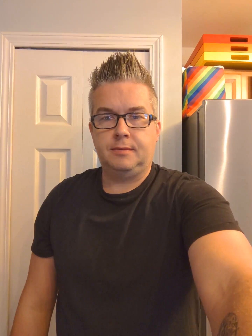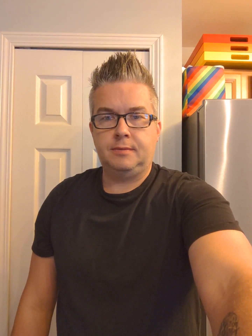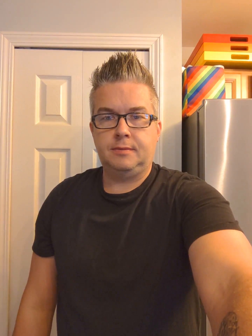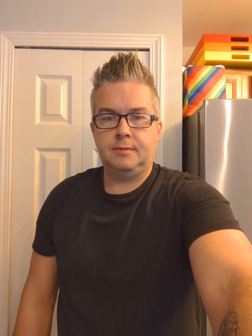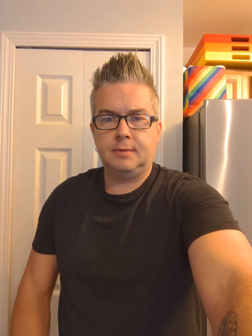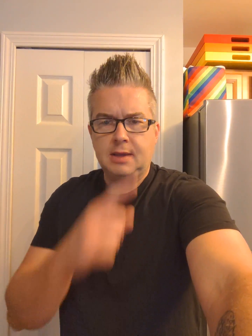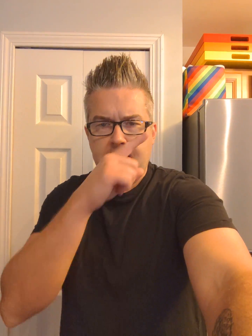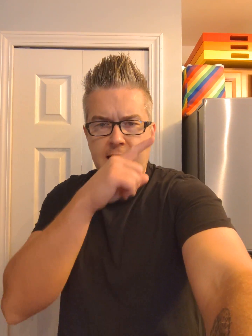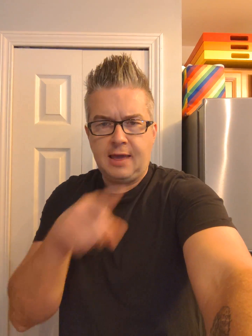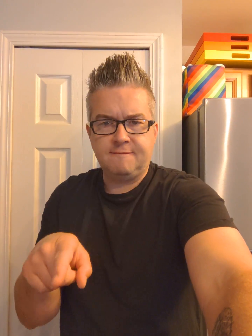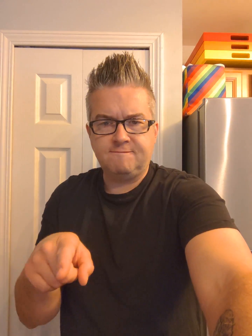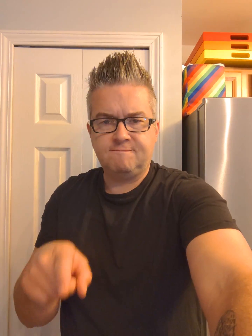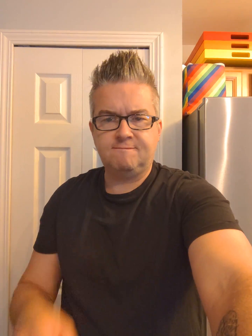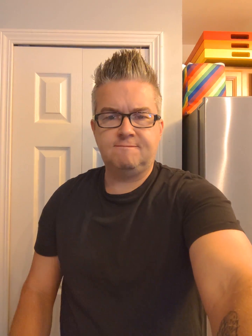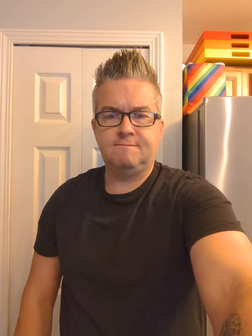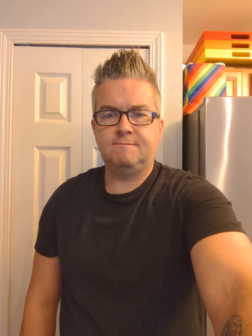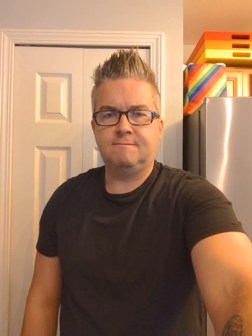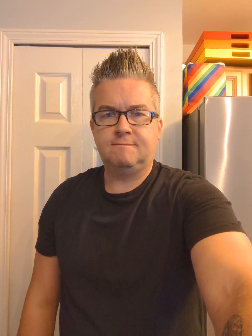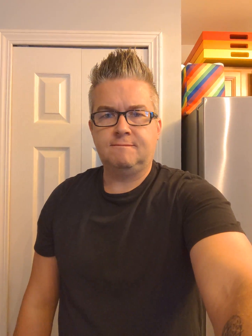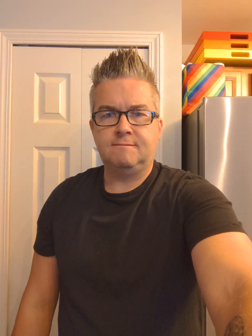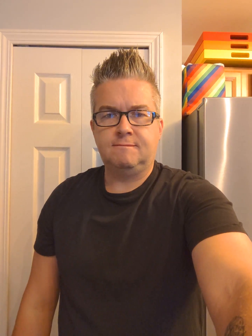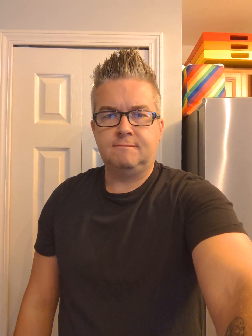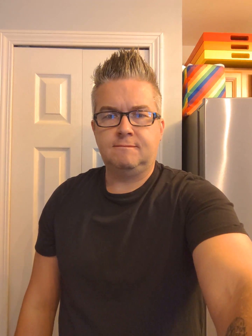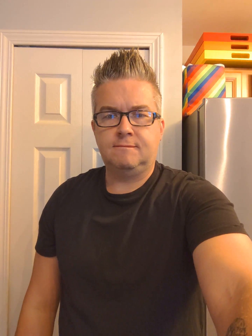cut